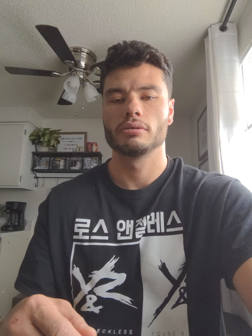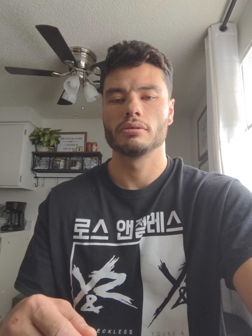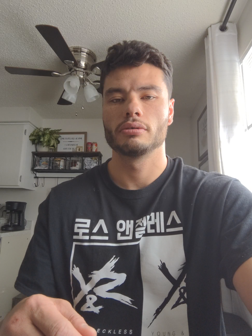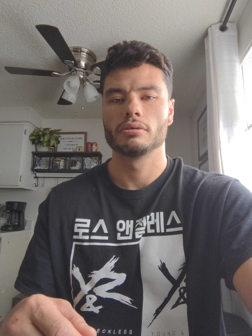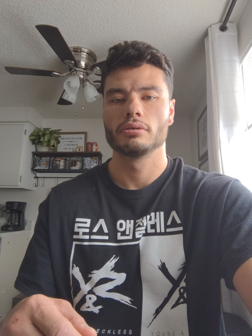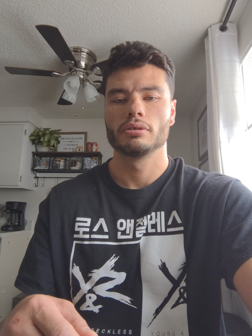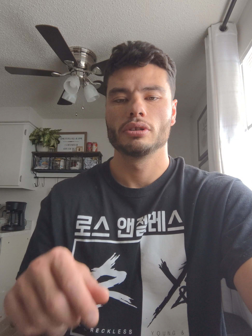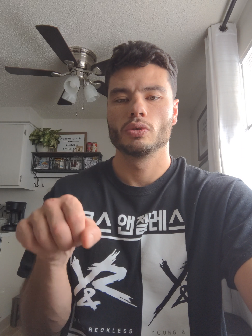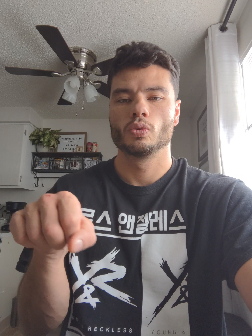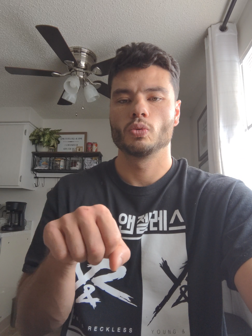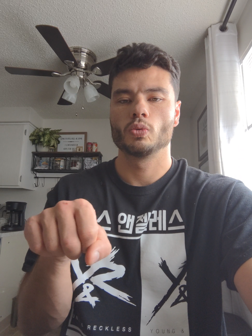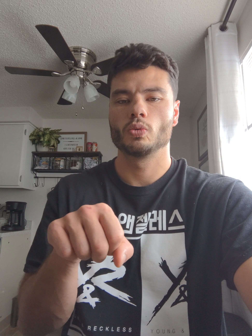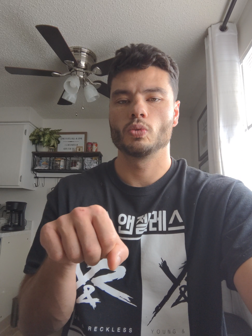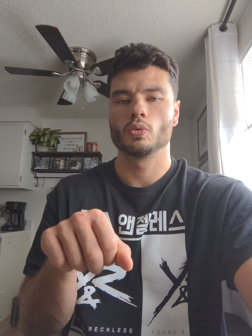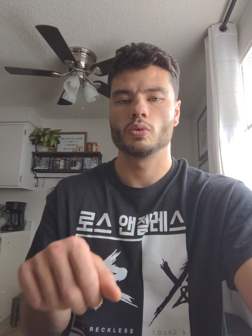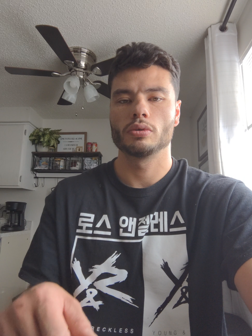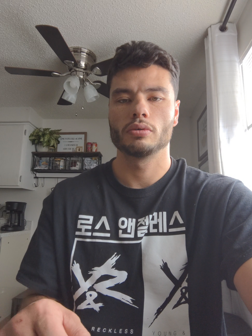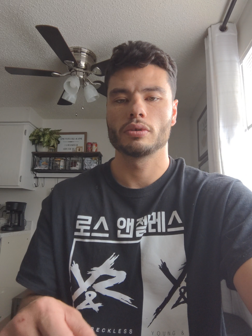shoe